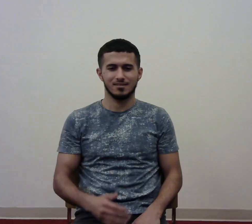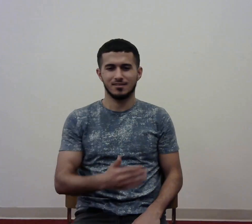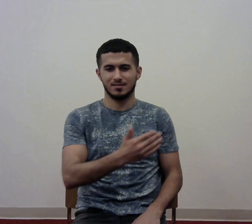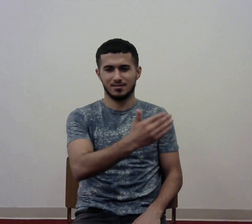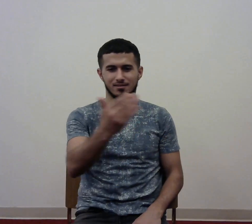siz